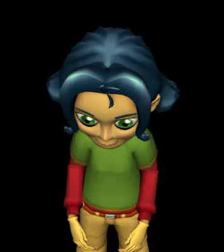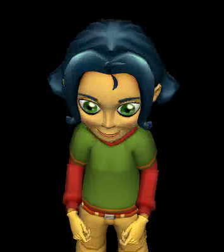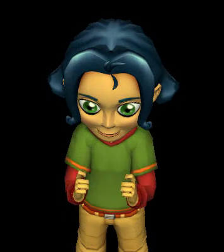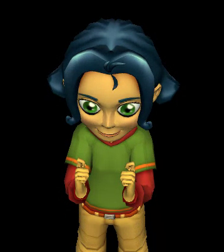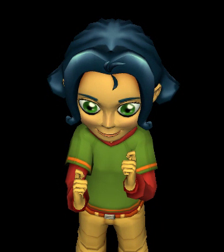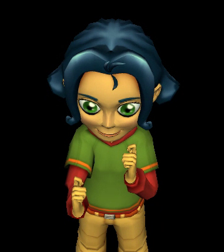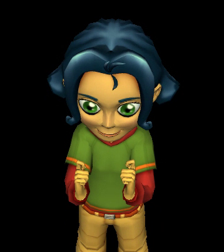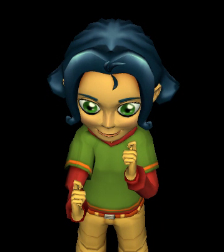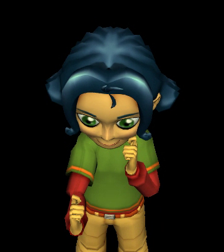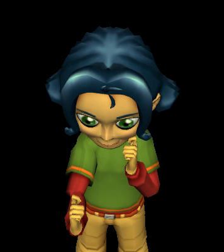يناقش